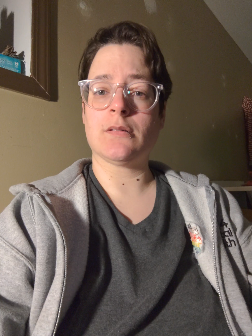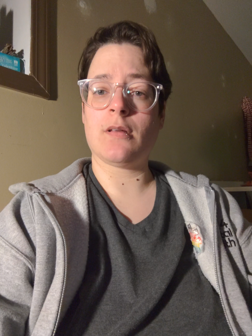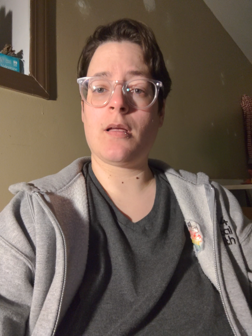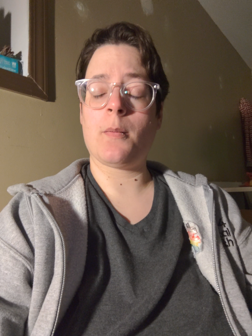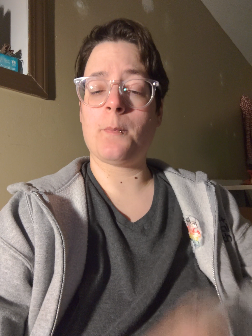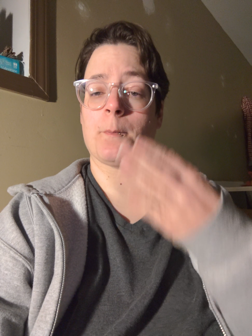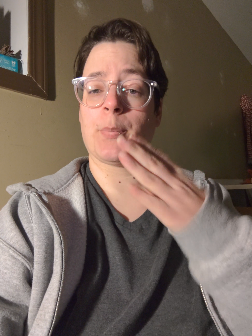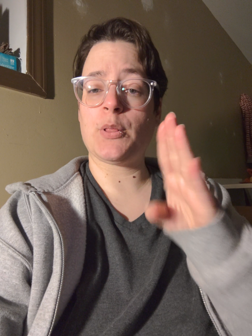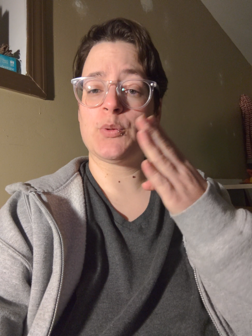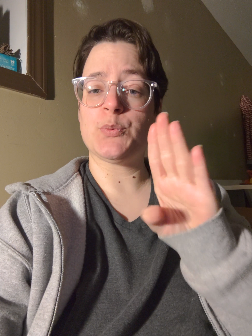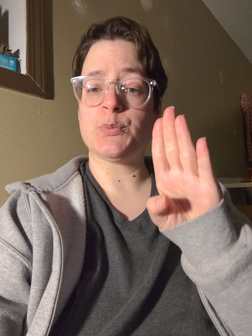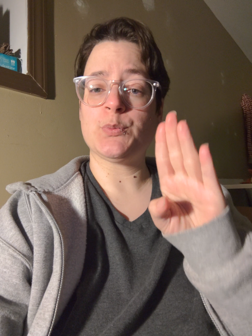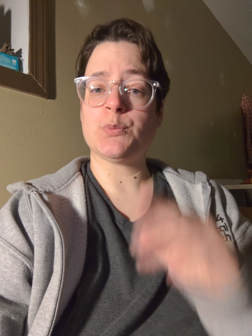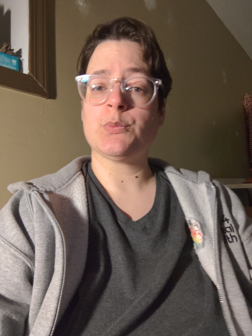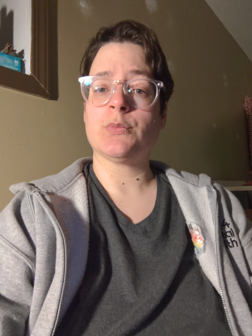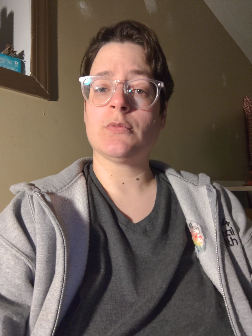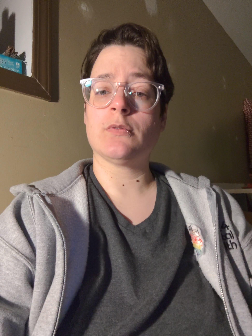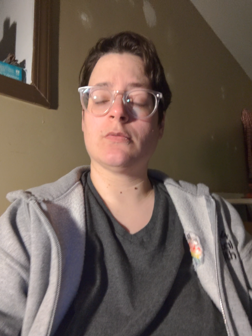blue